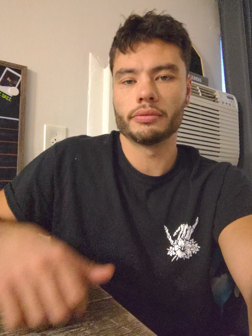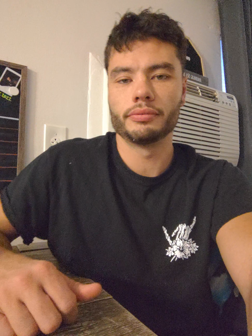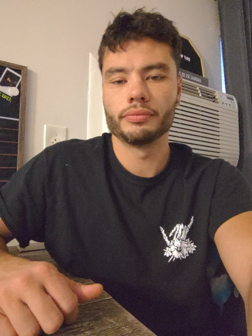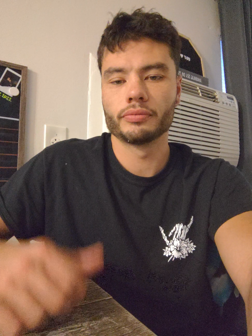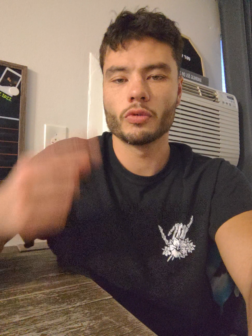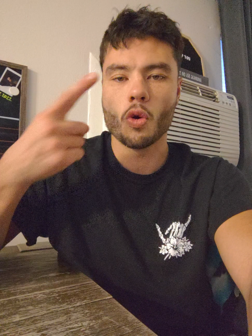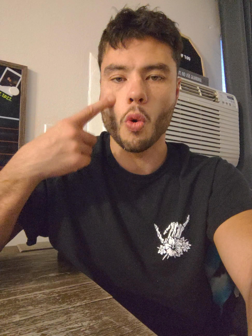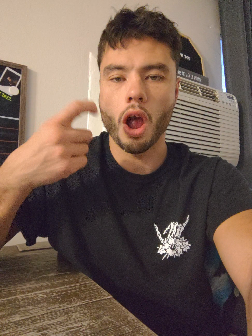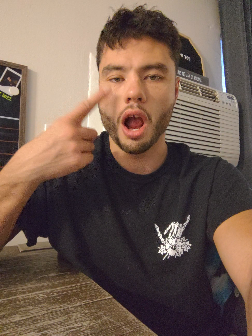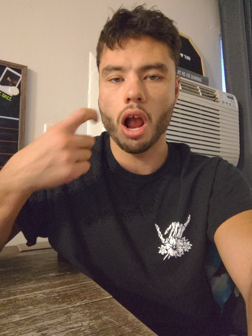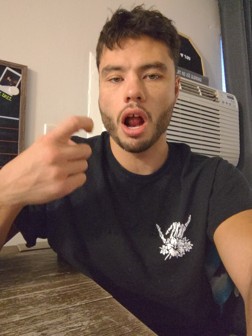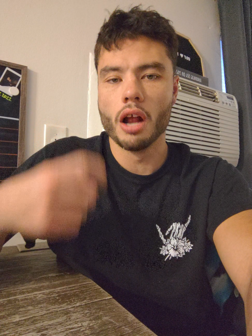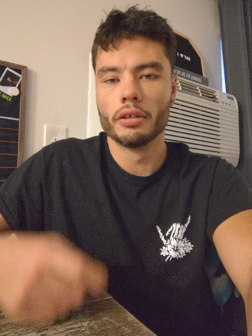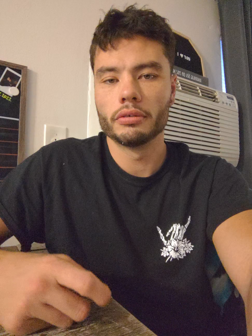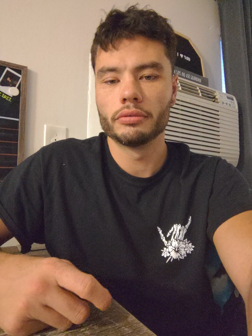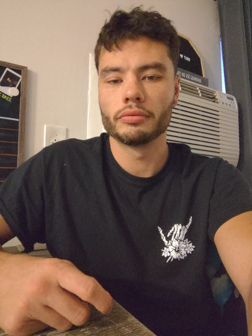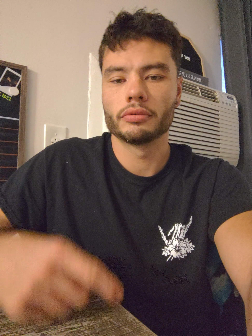cry